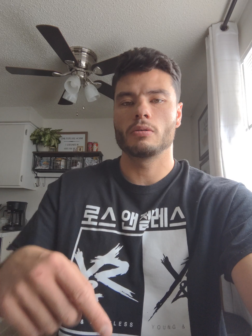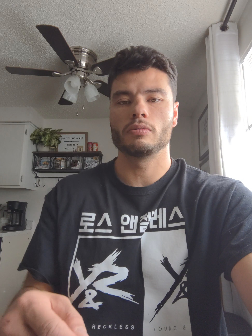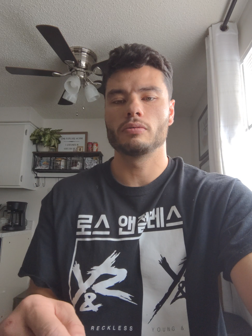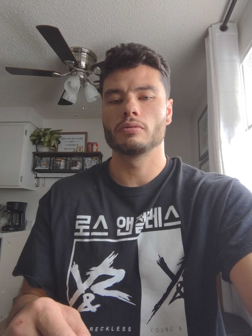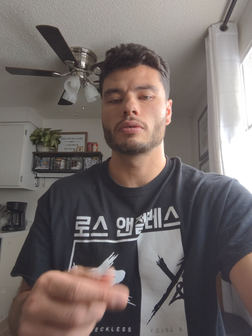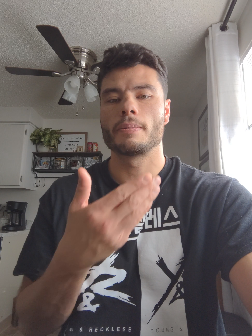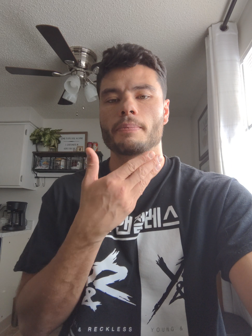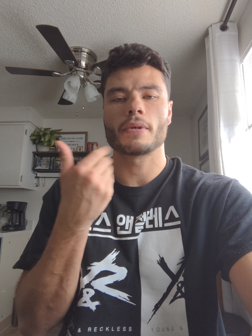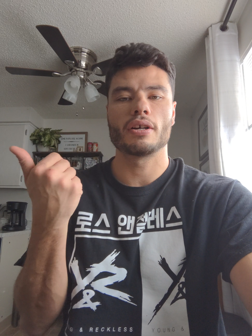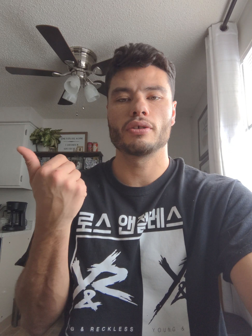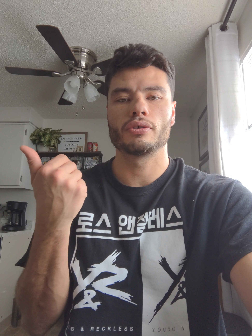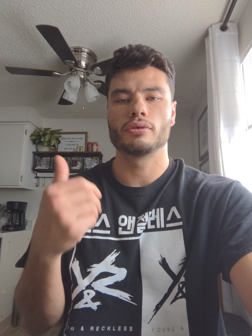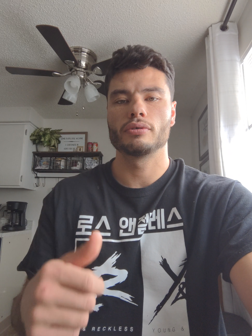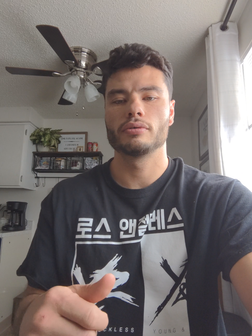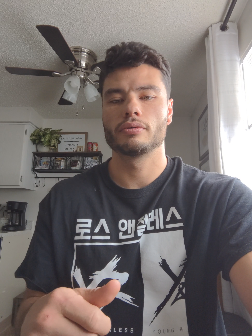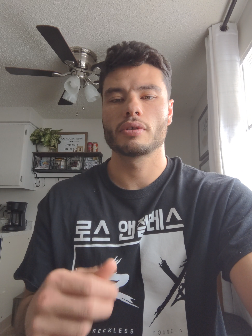better